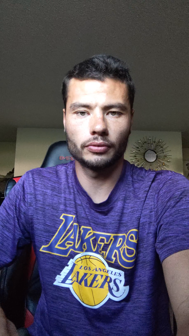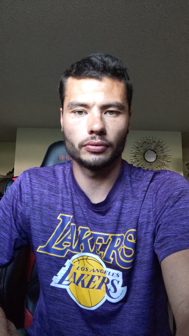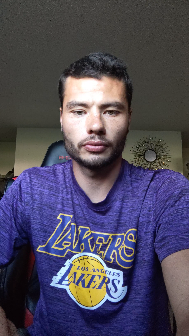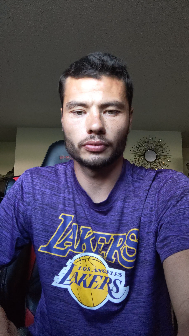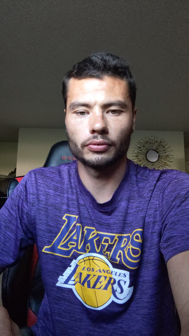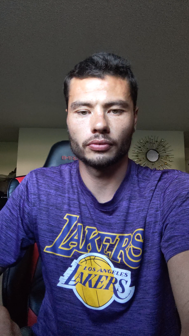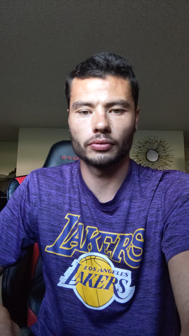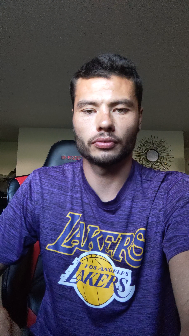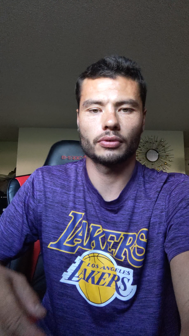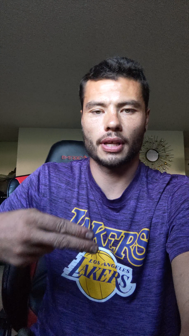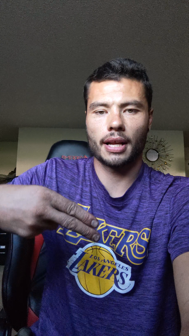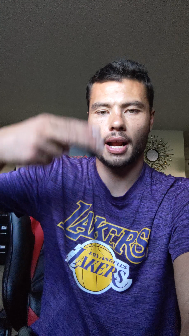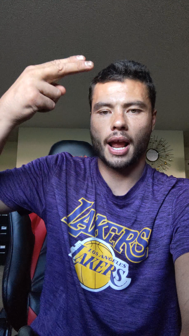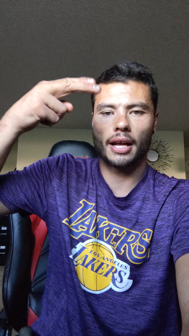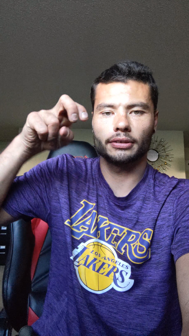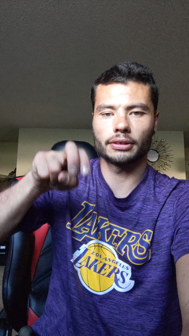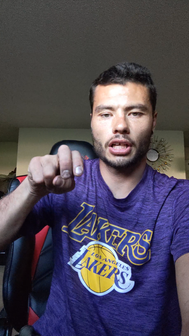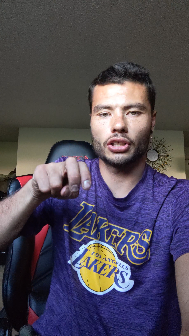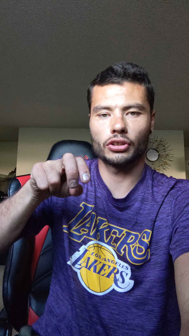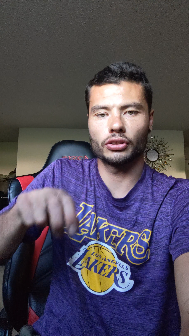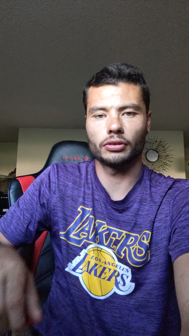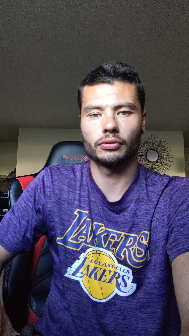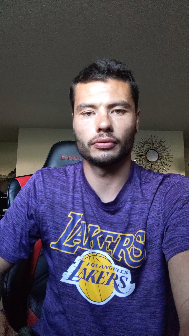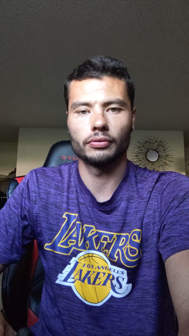high chair